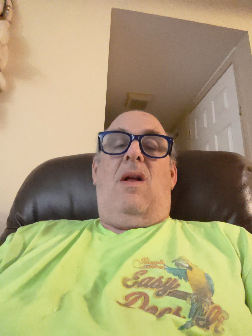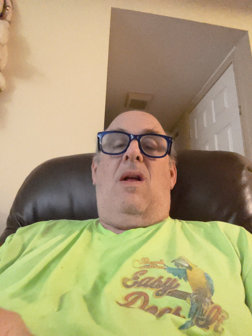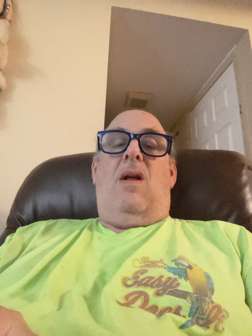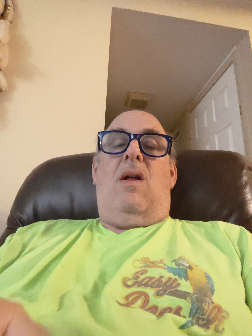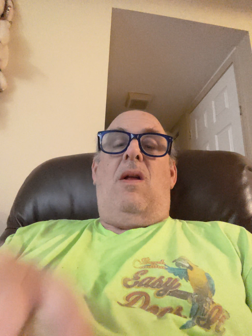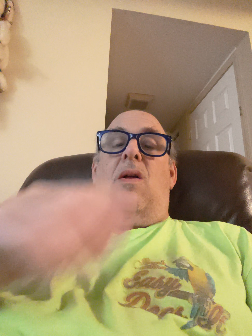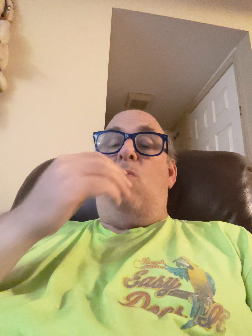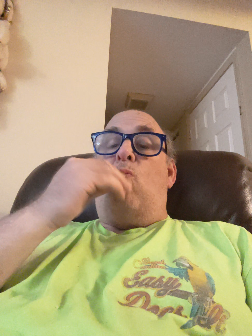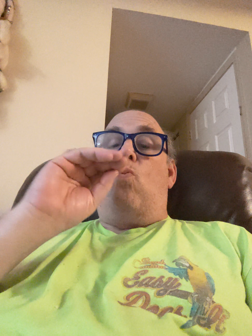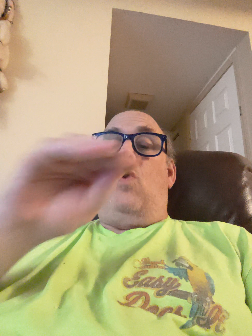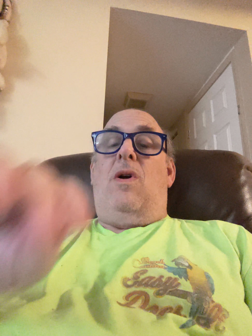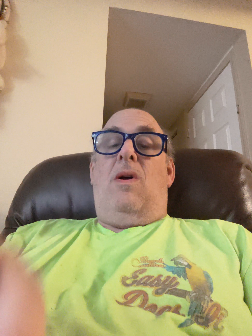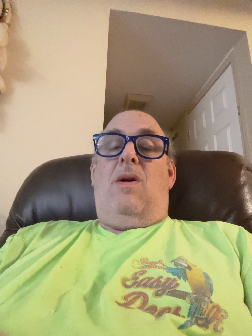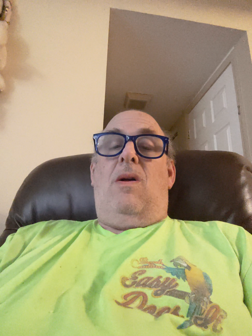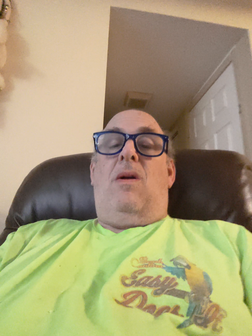kiss